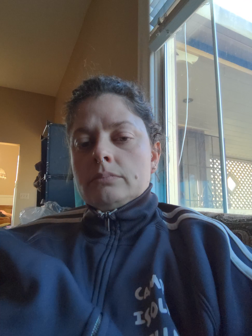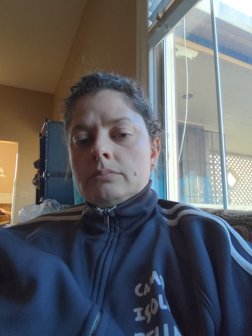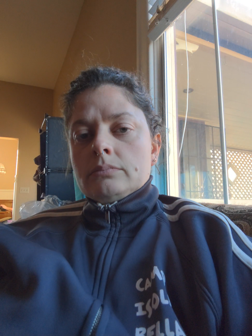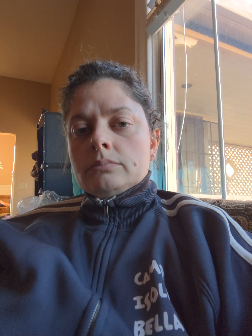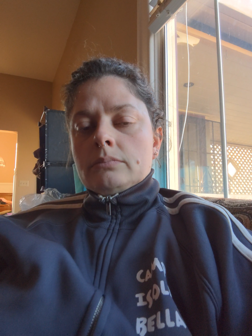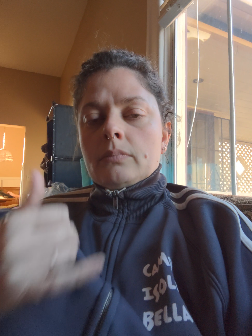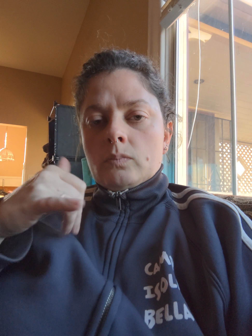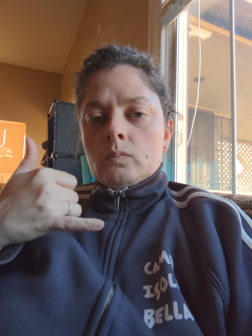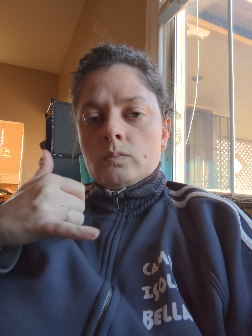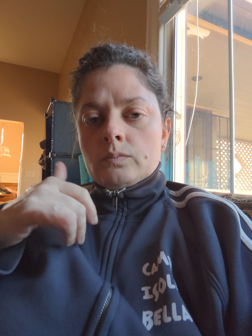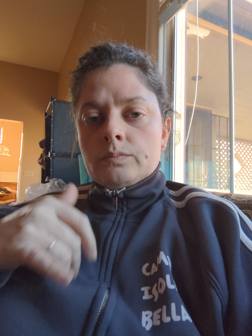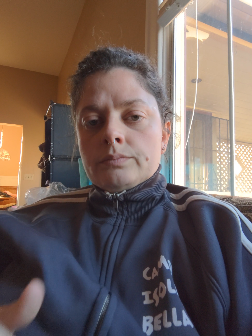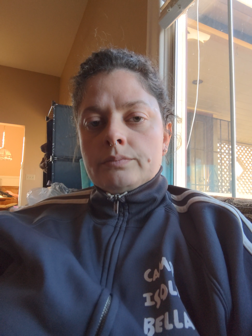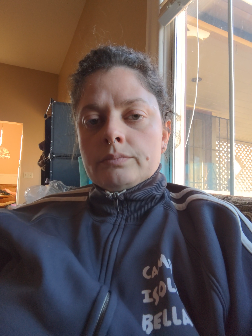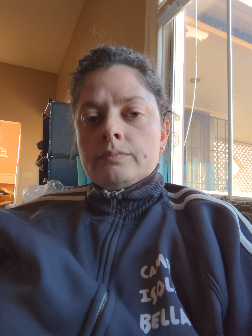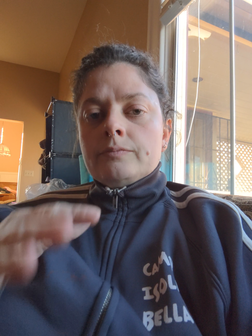yellow